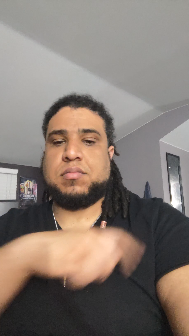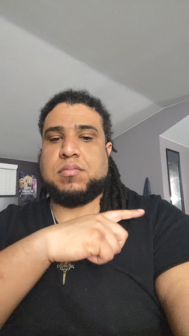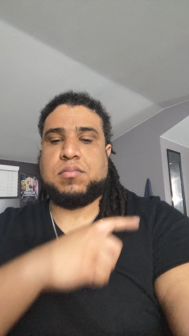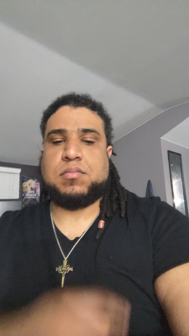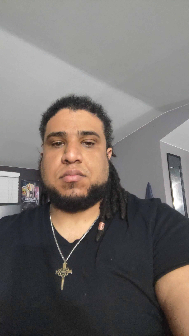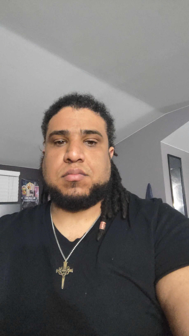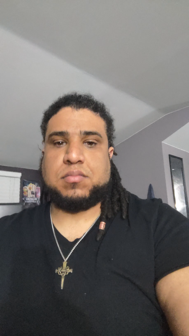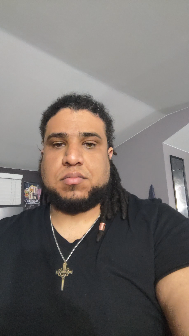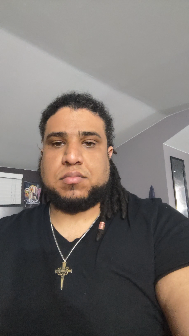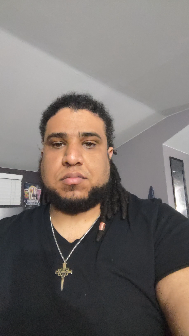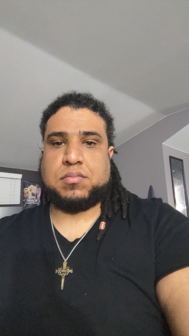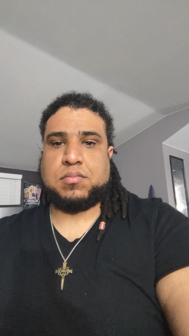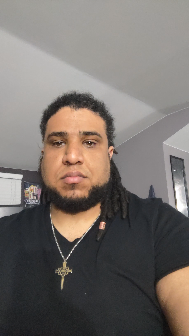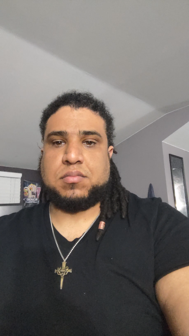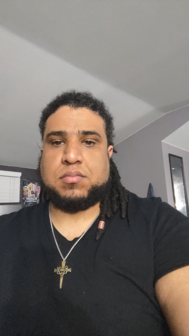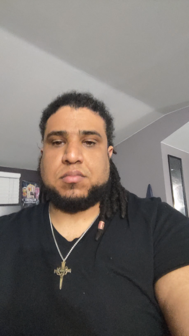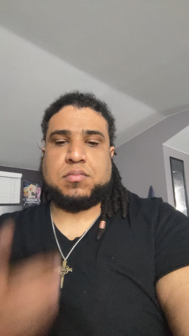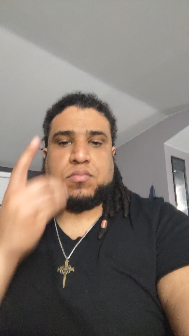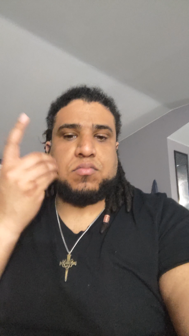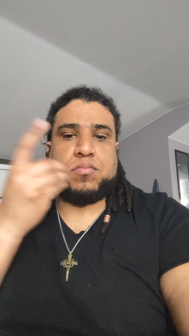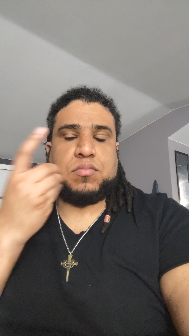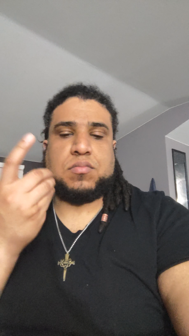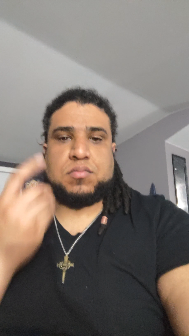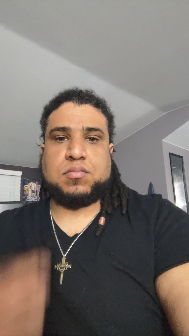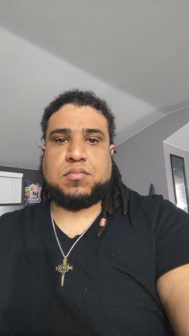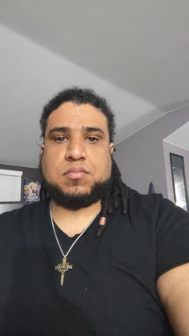dinner